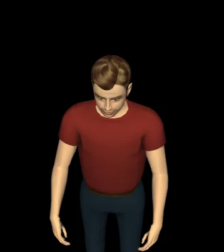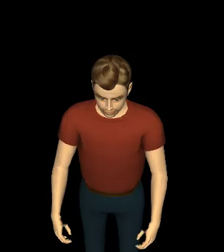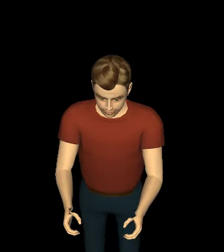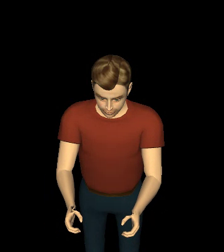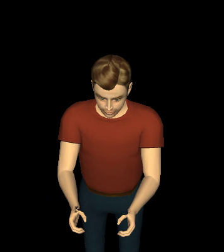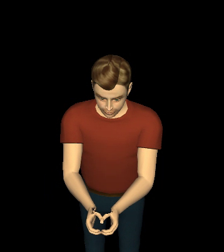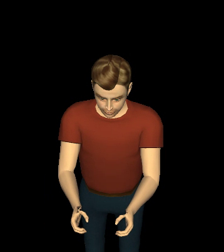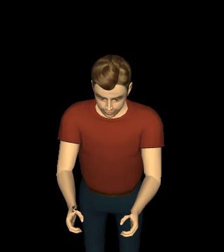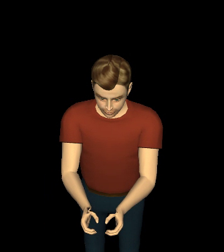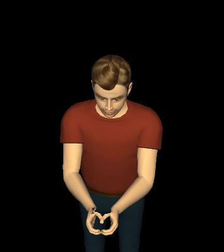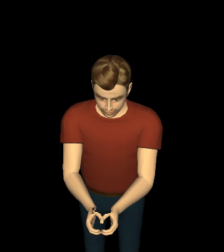مجموعة